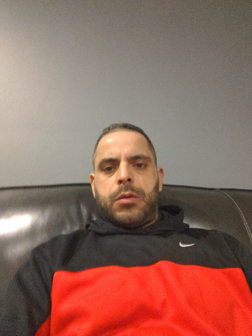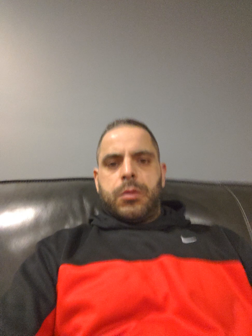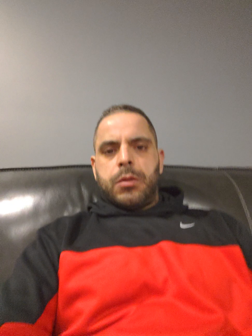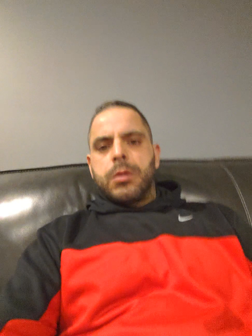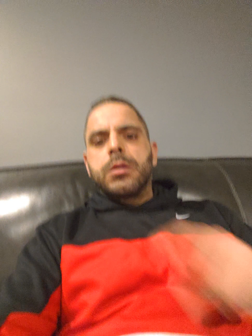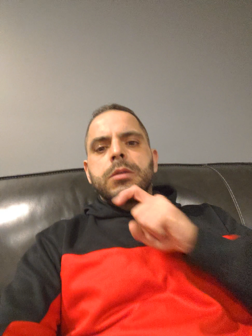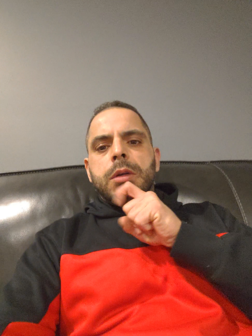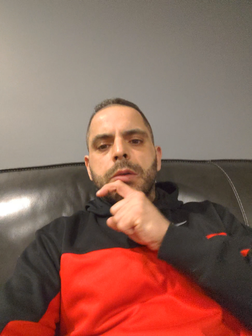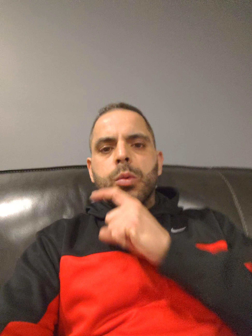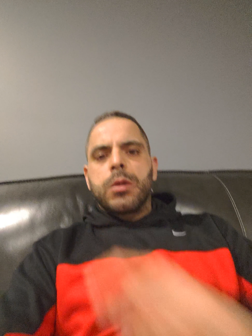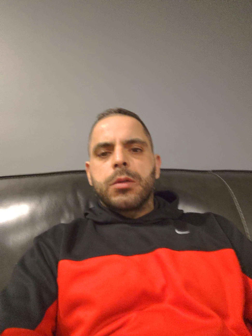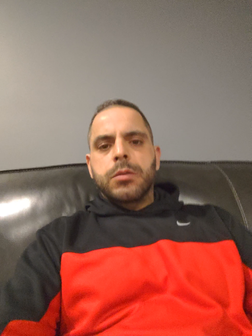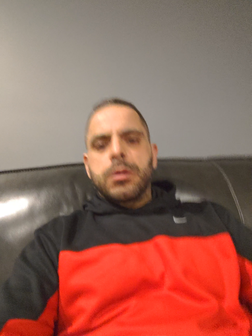cereal